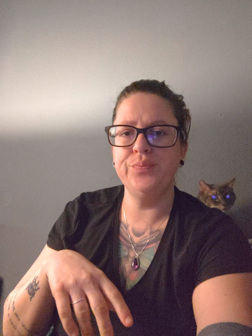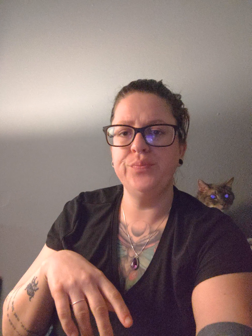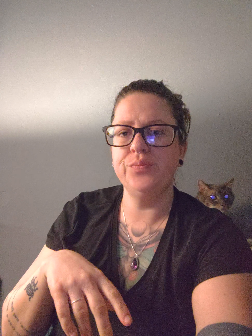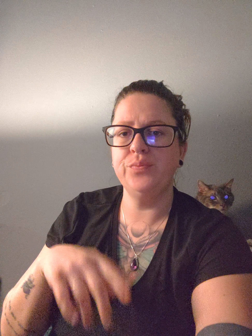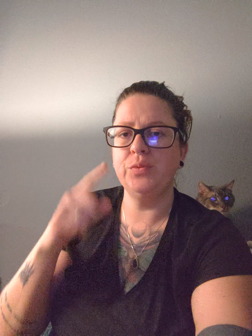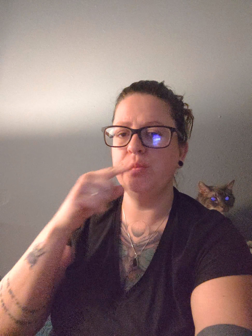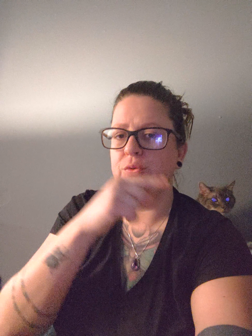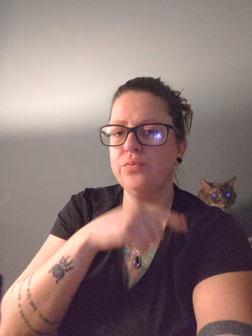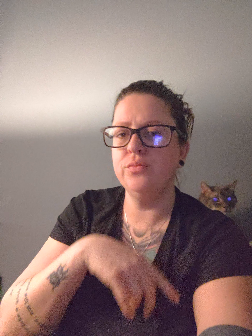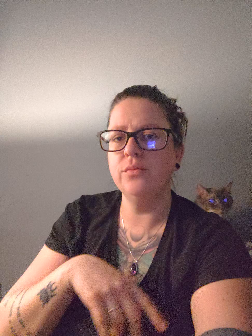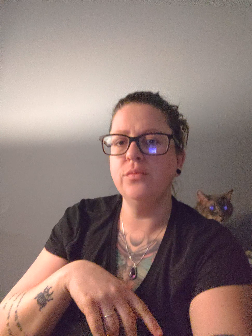toothbrush